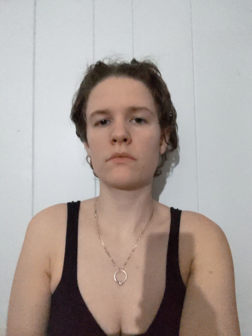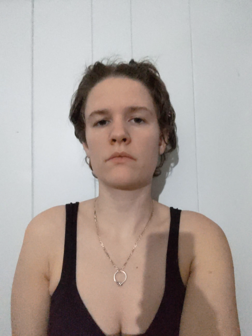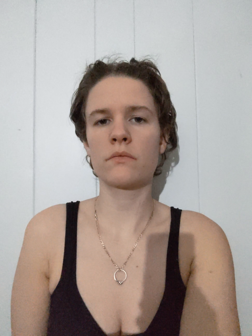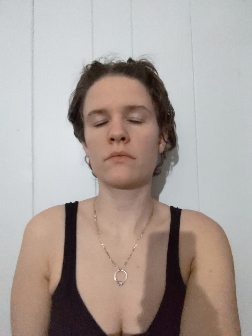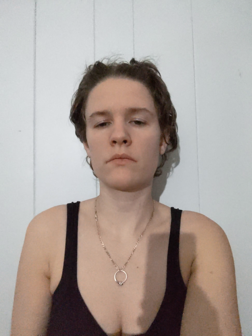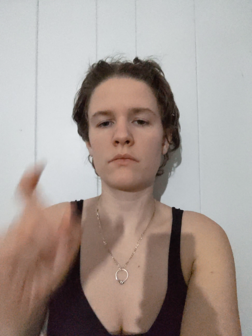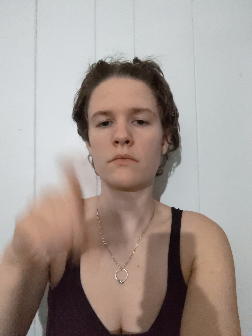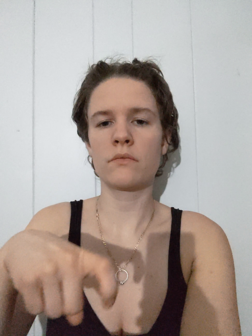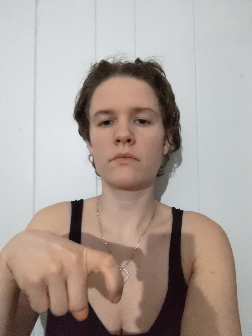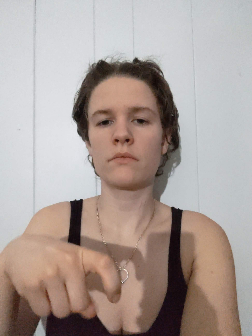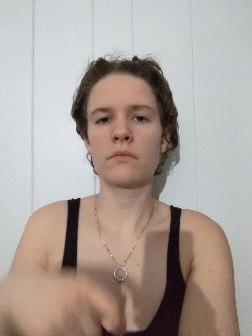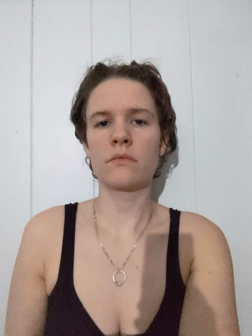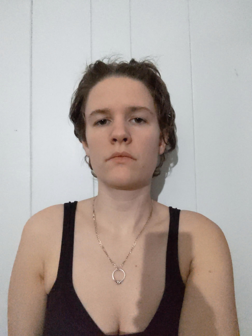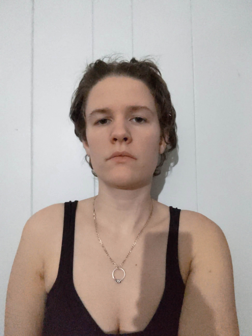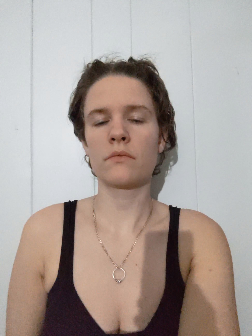have to